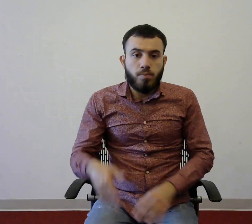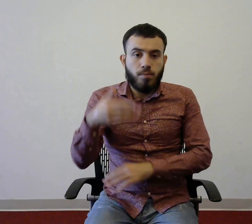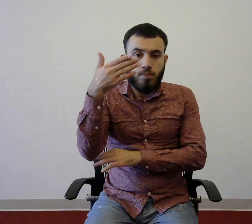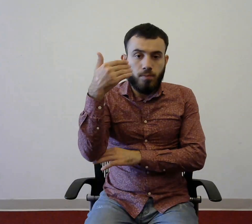bayraq